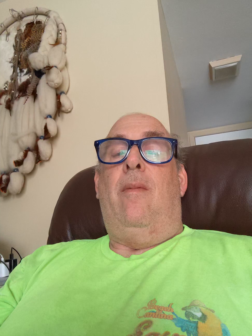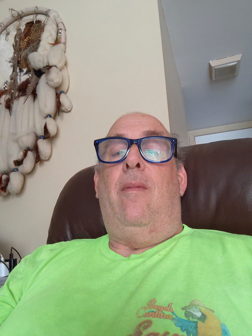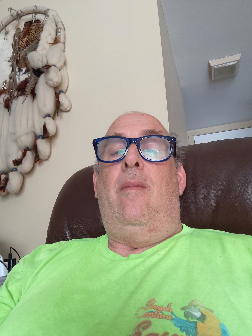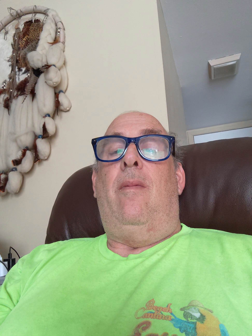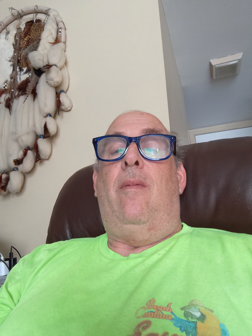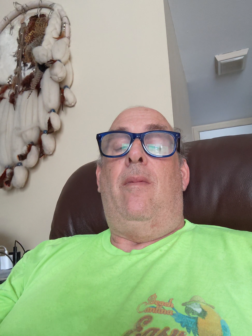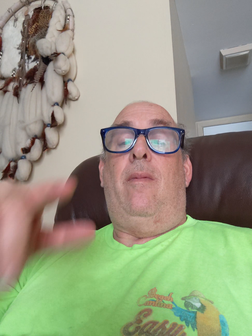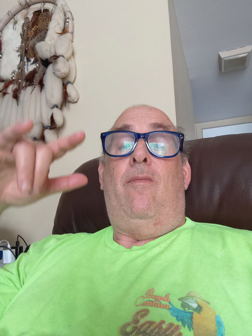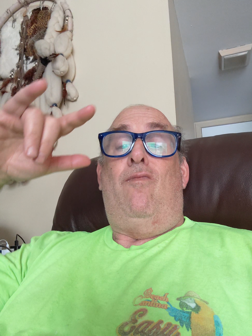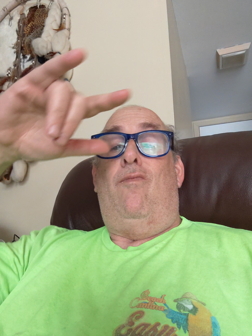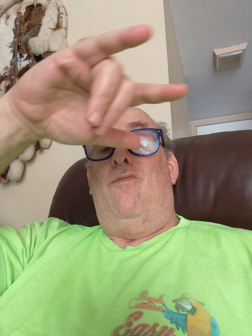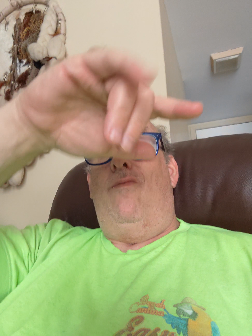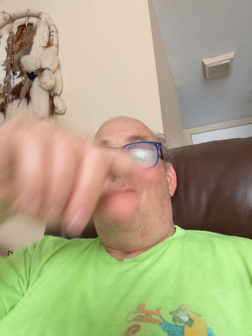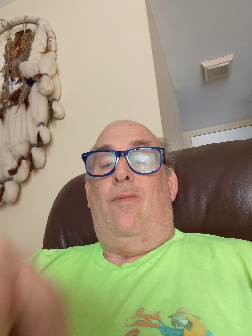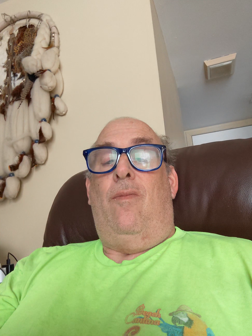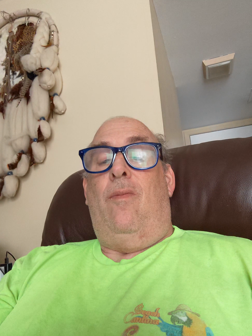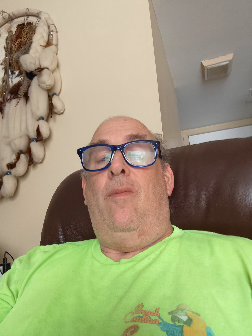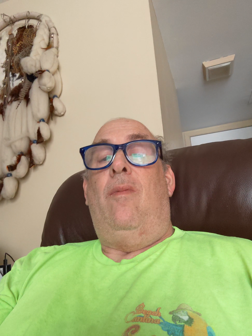airplane